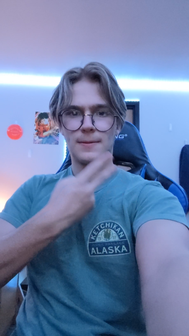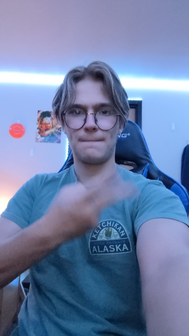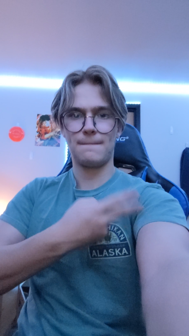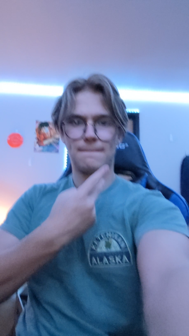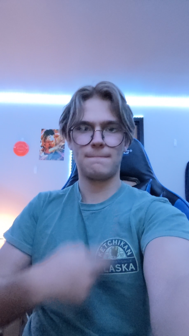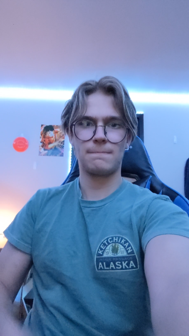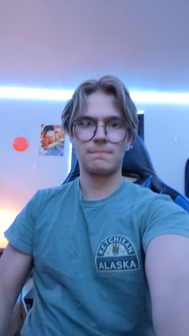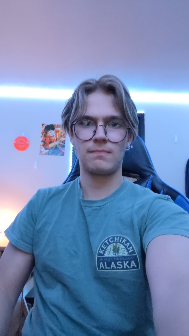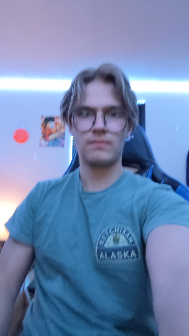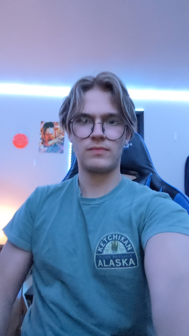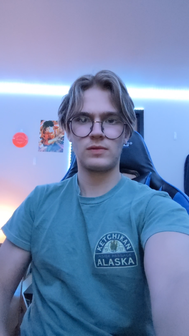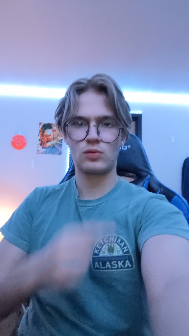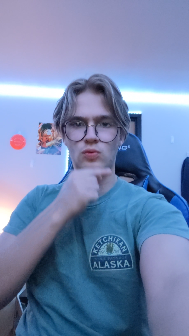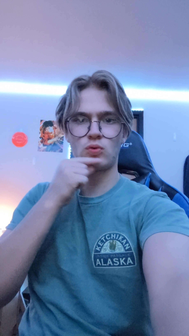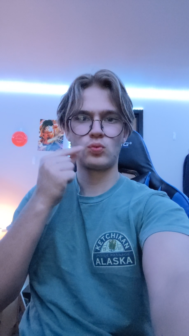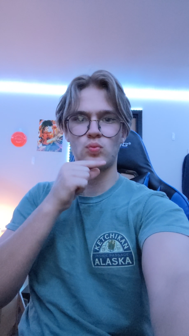glue